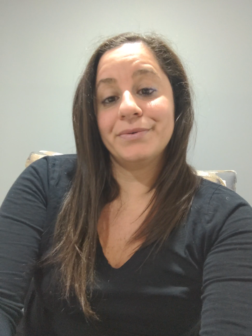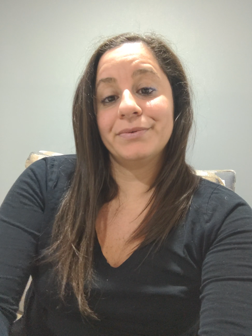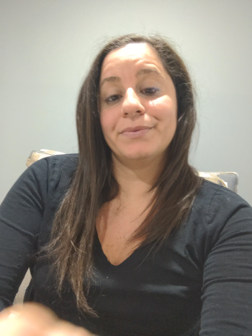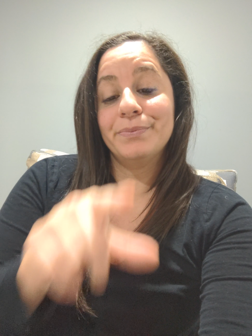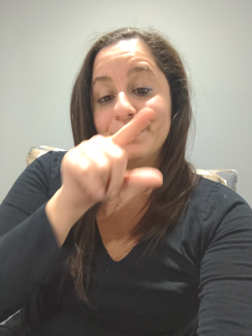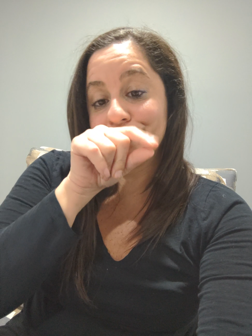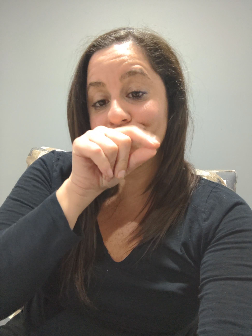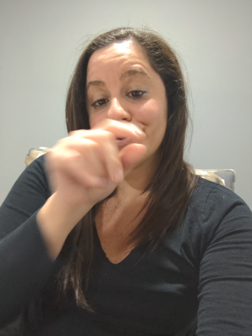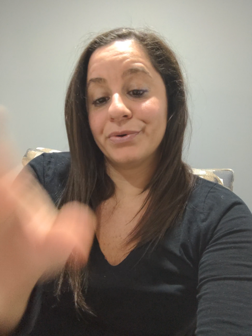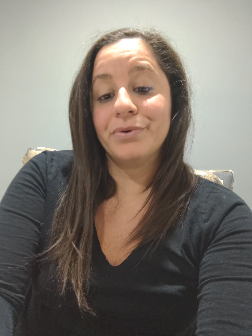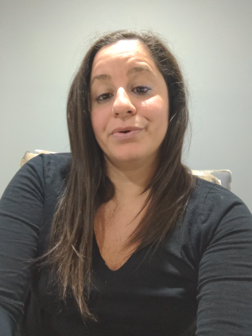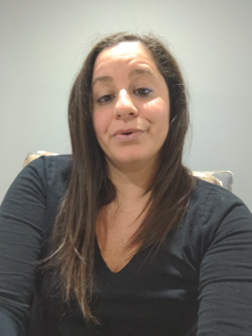bird